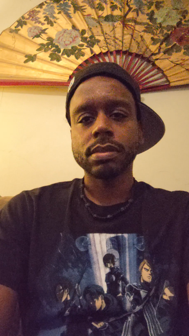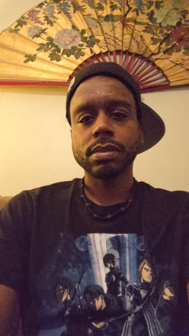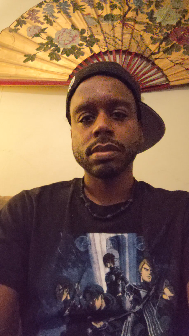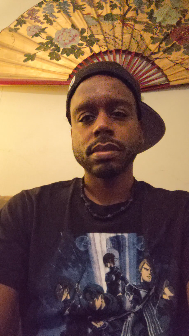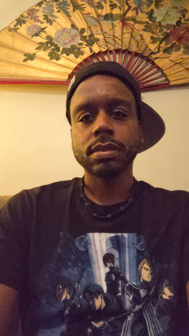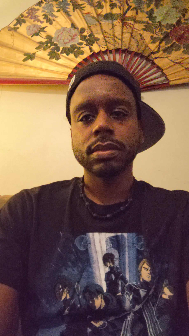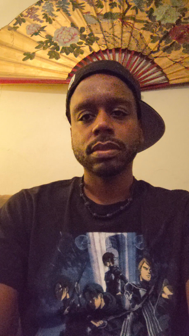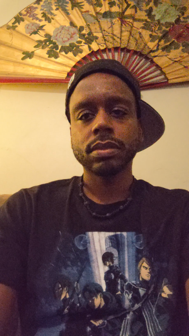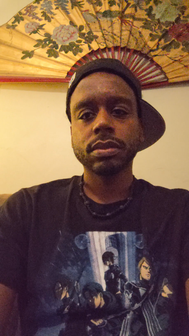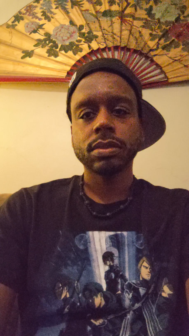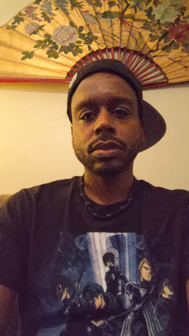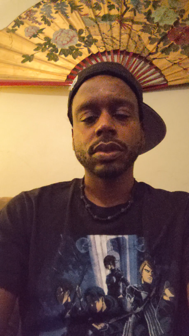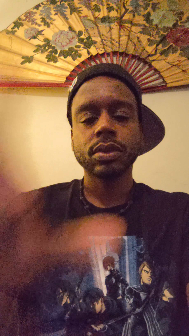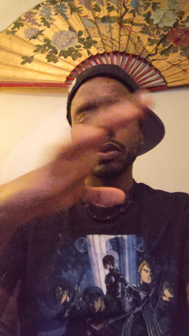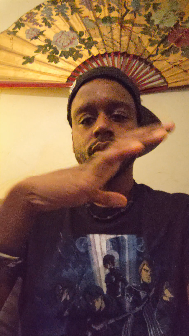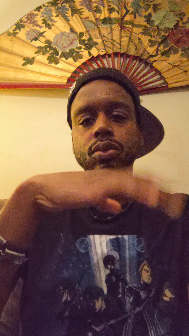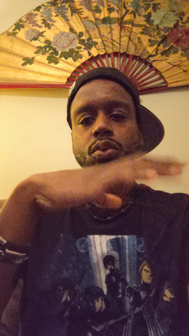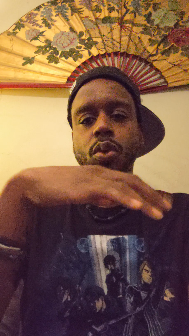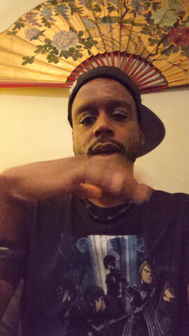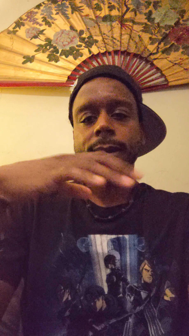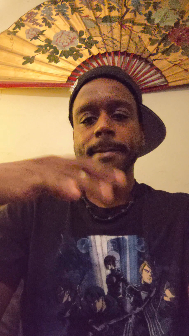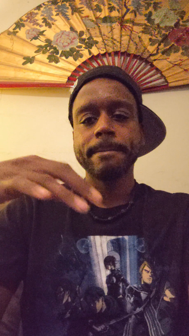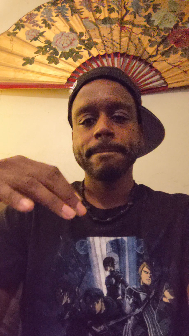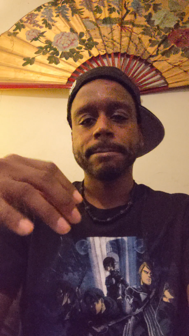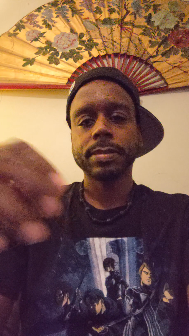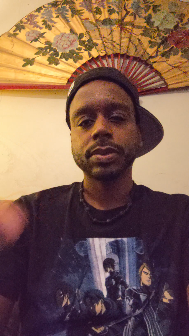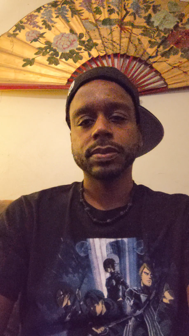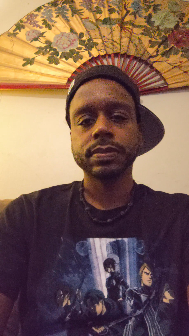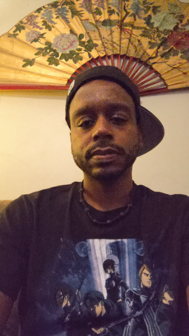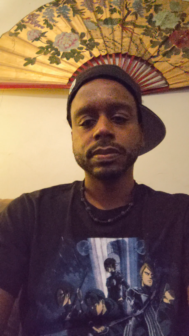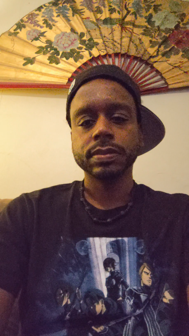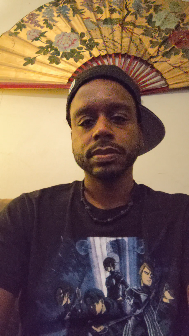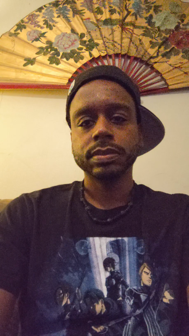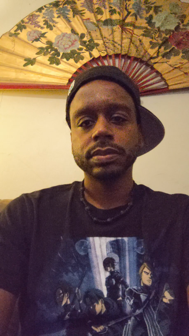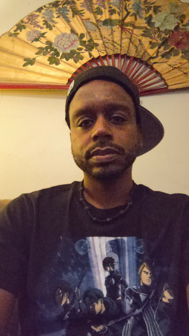grapes